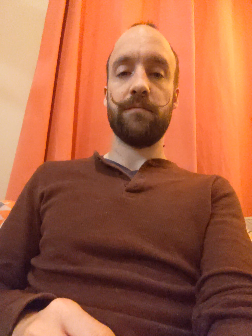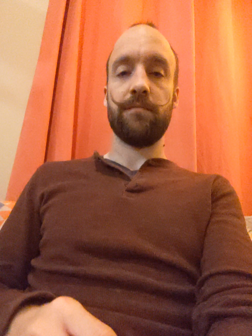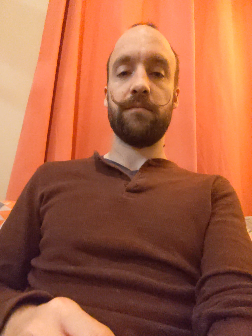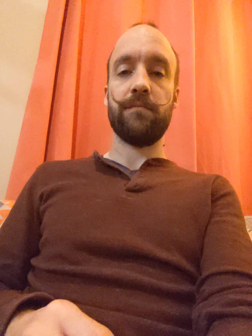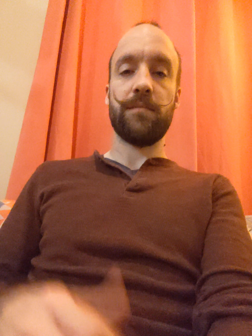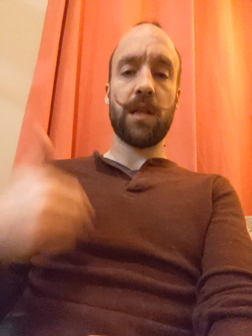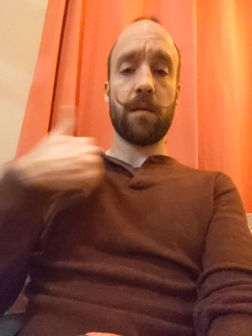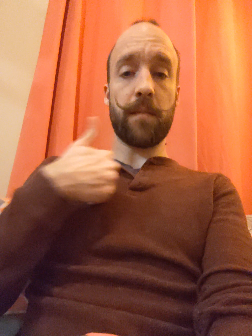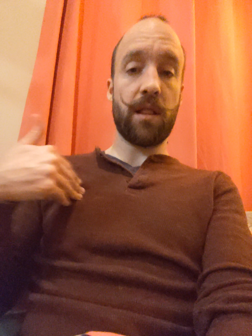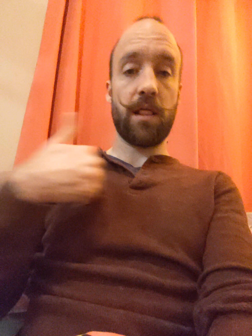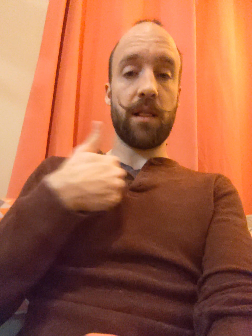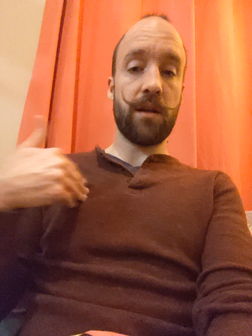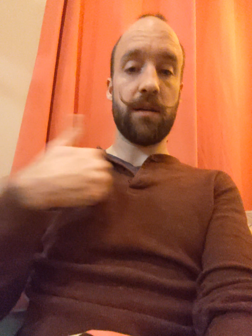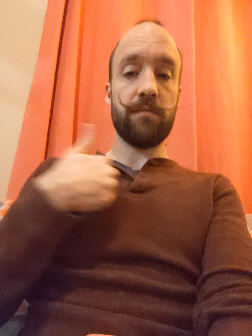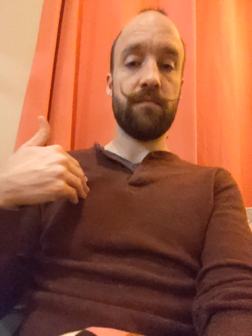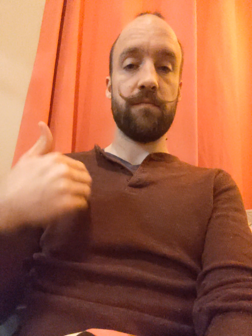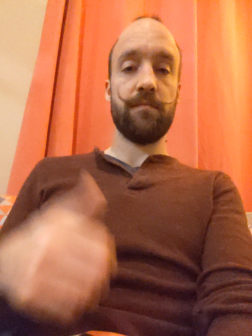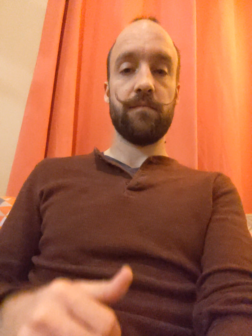animal